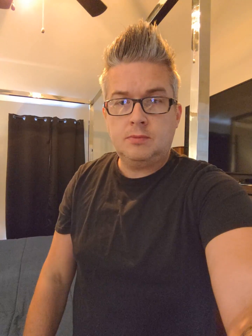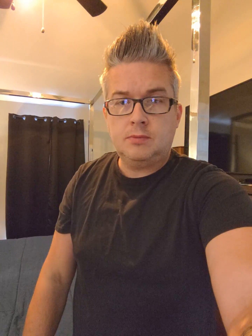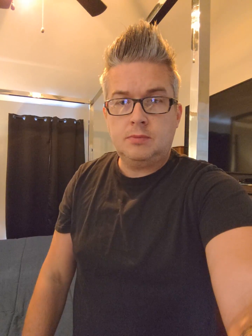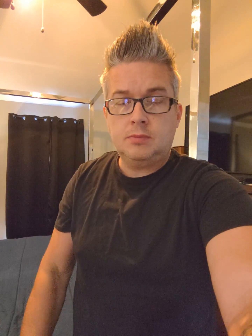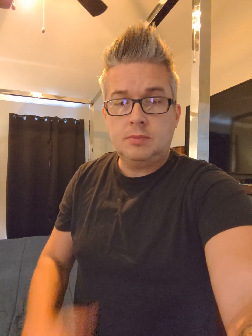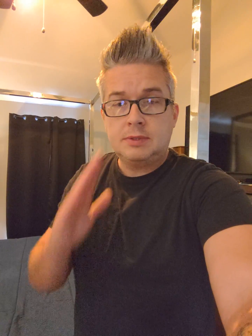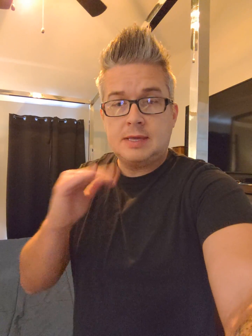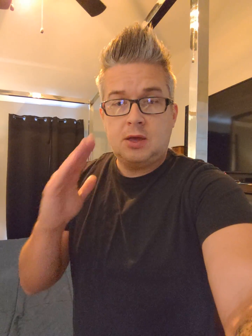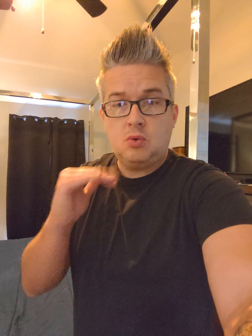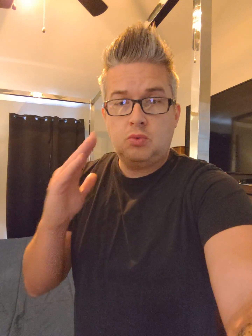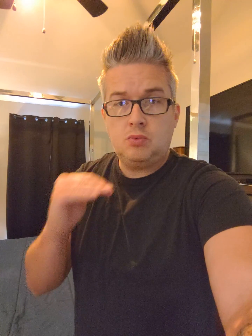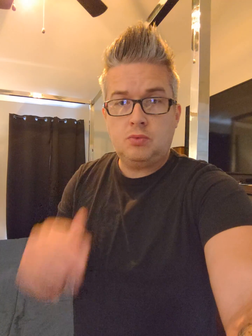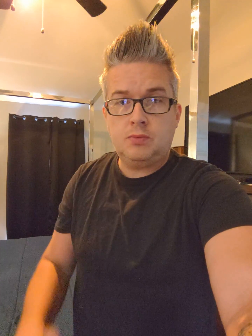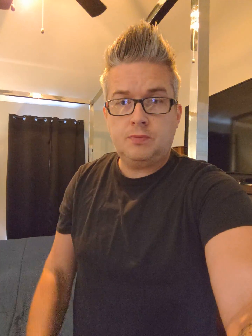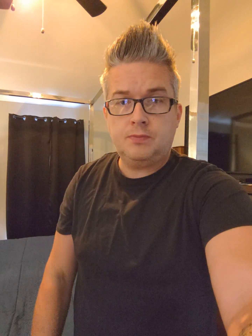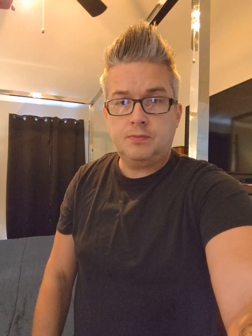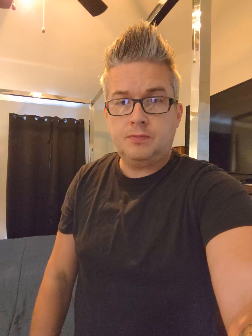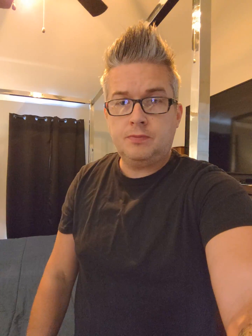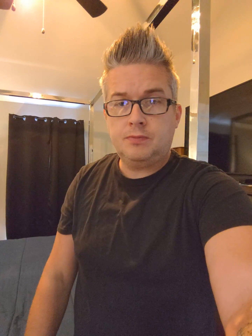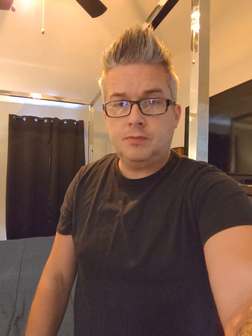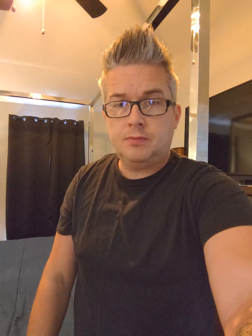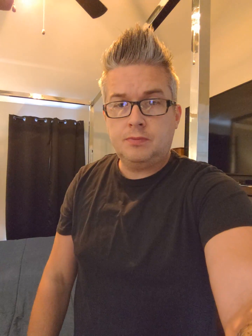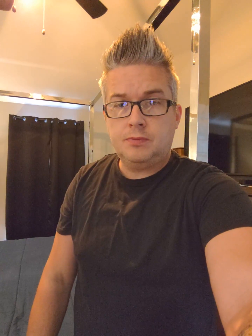downtown